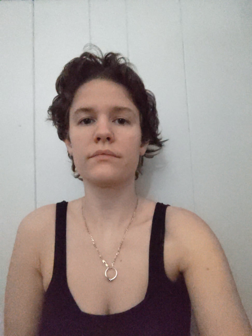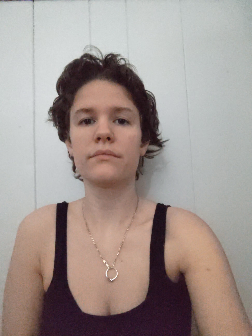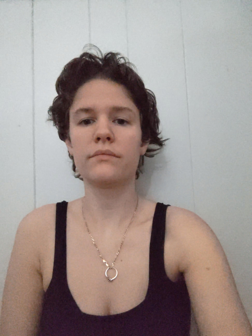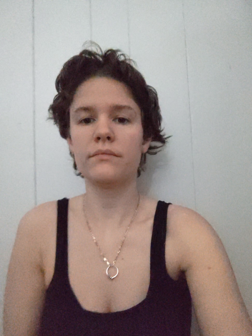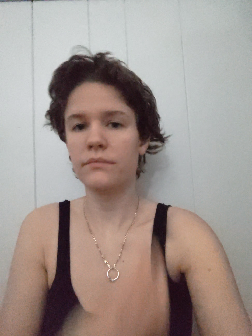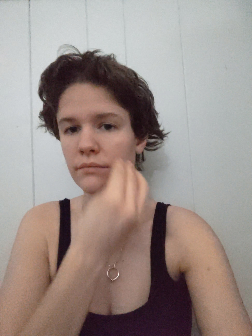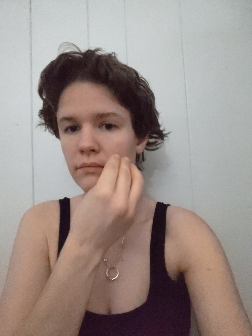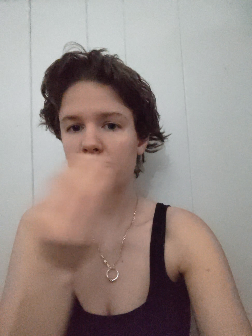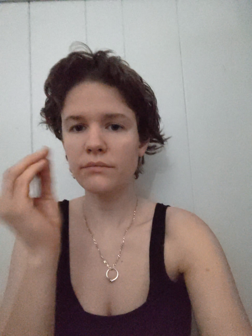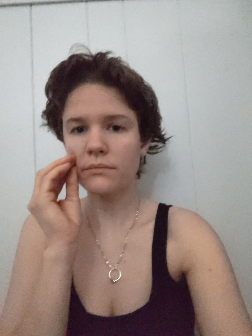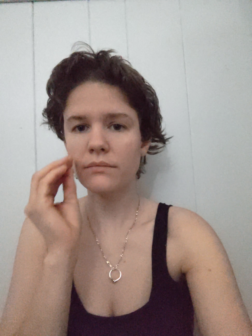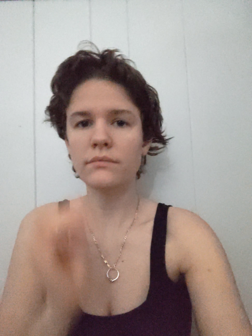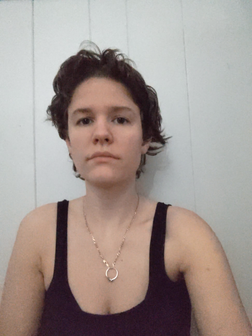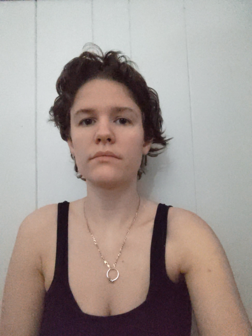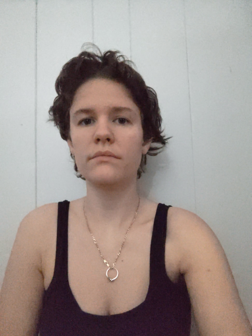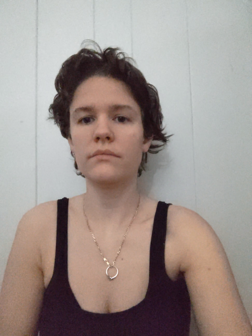flower